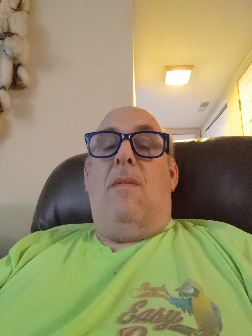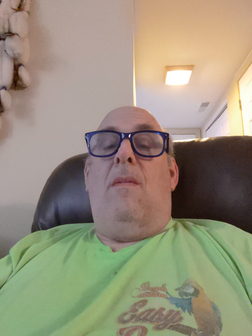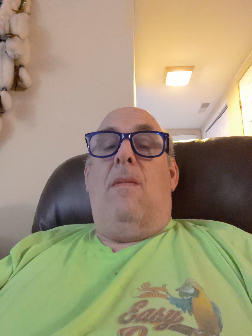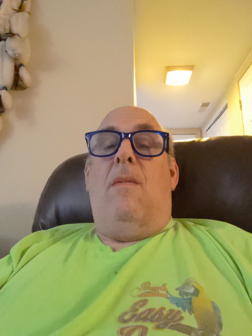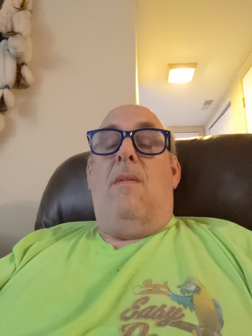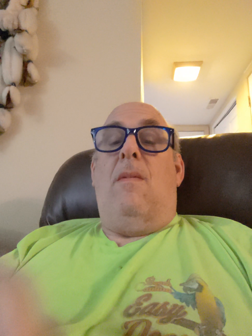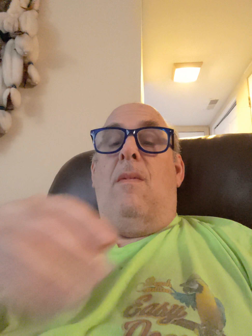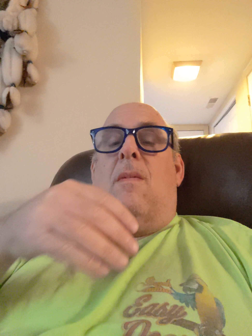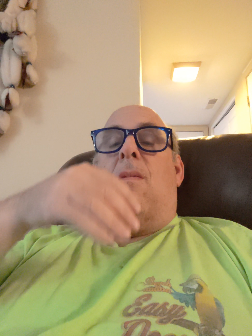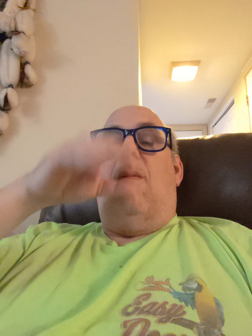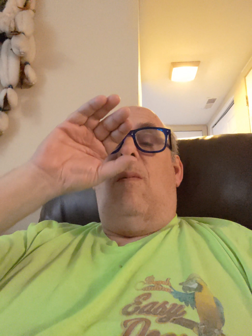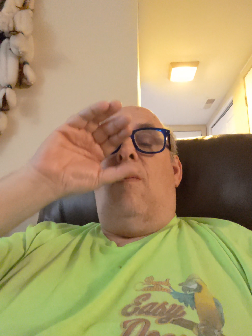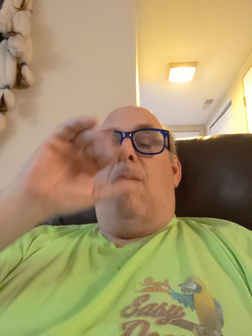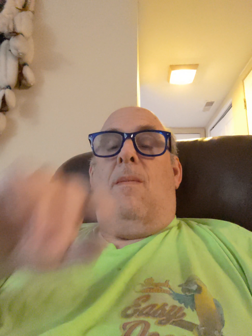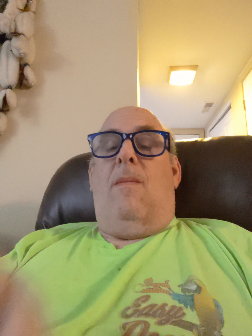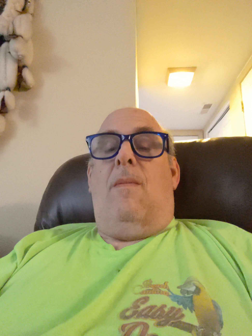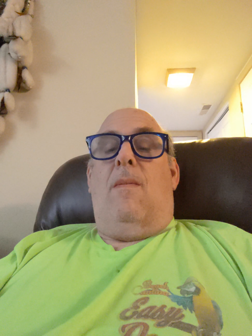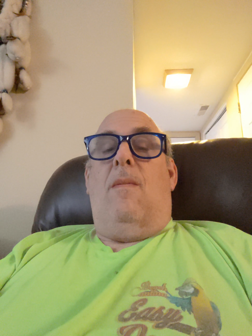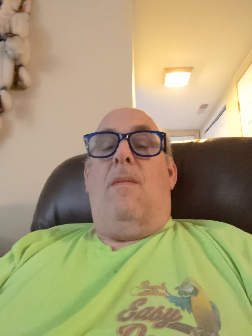drink